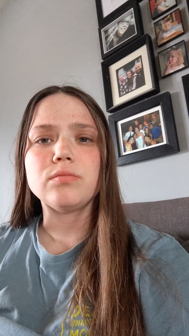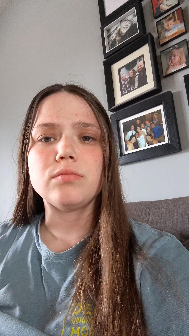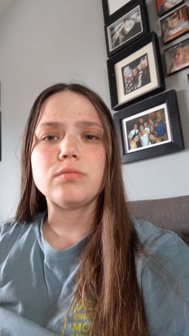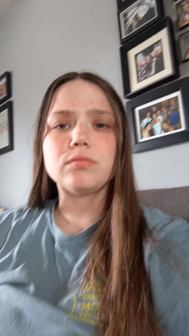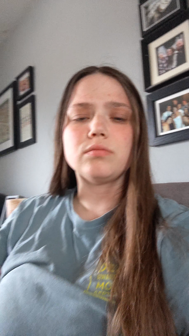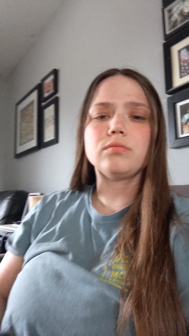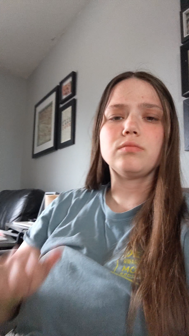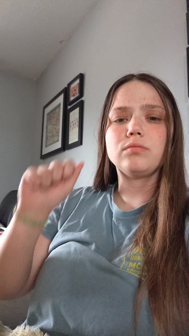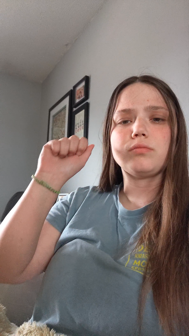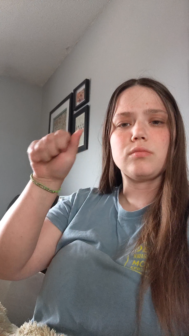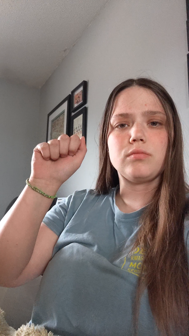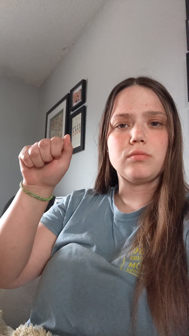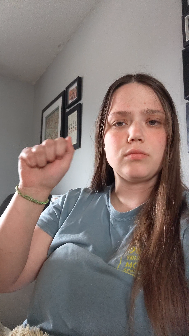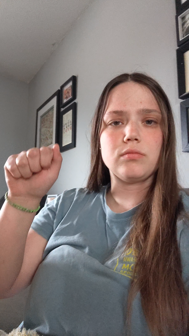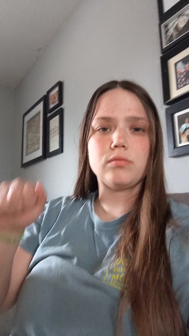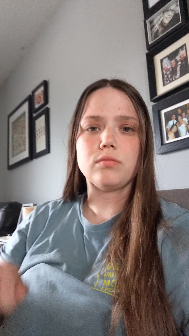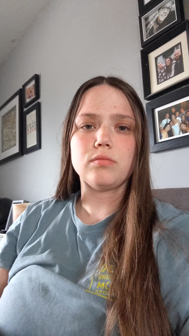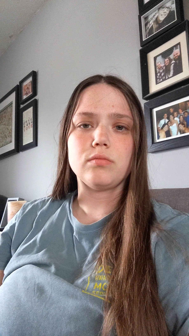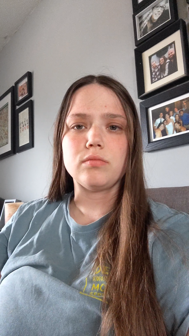knock